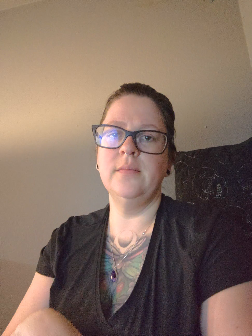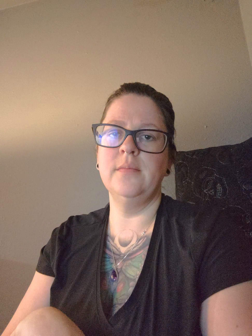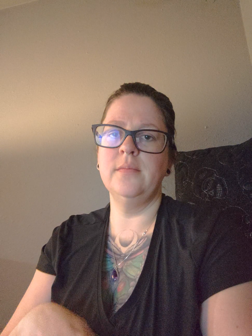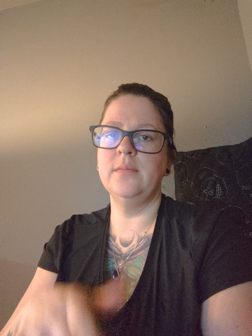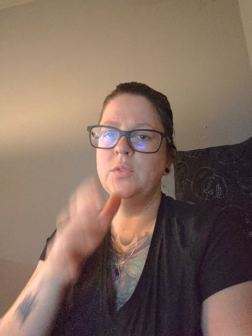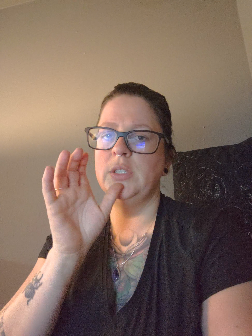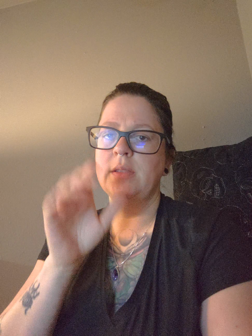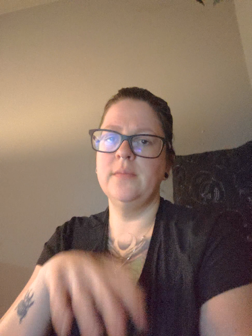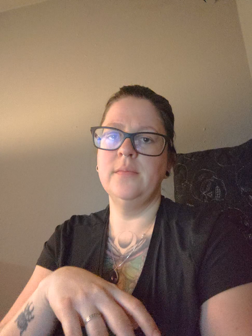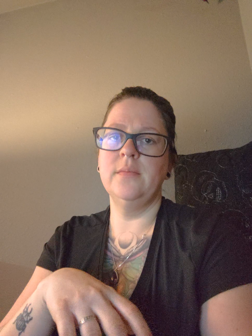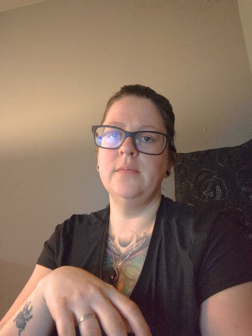drink